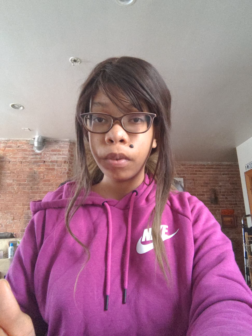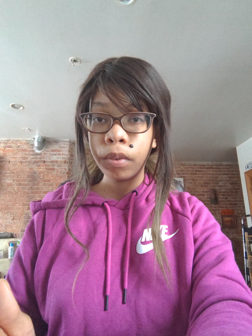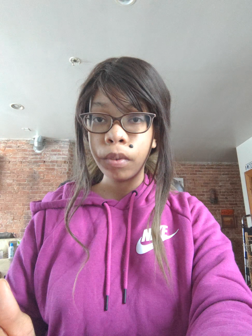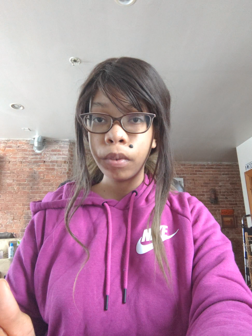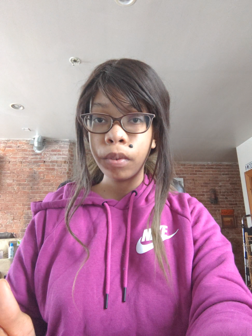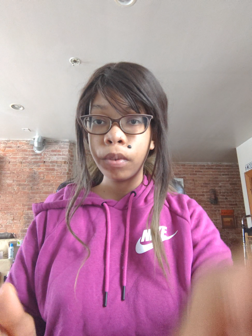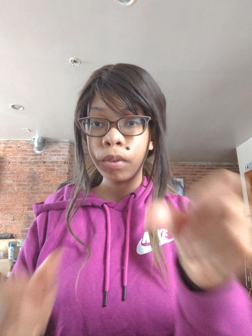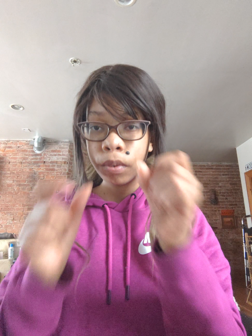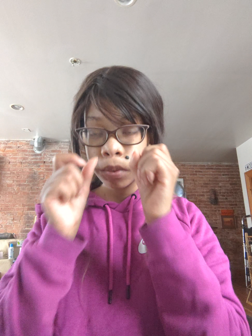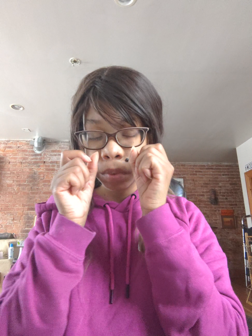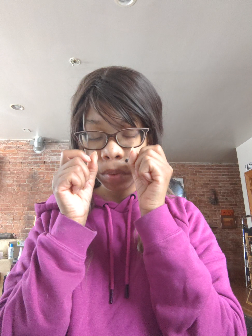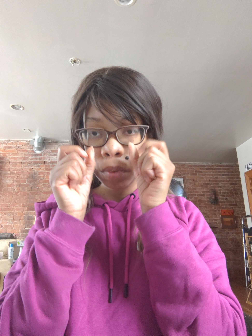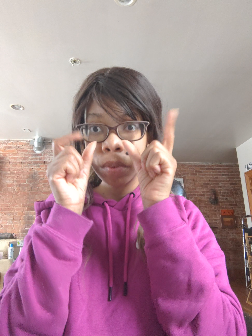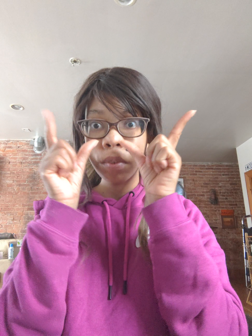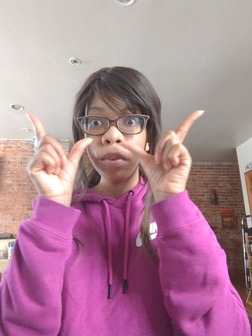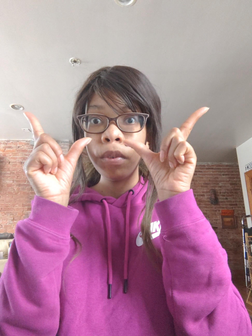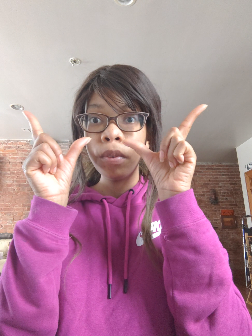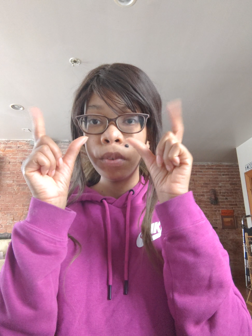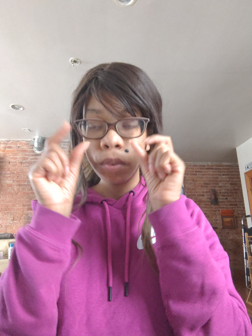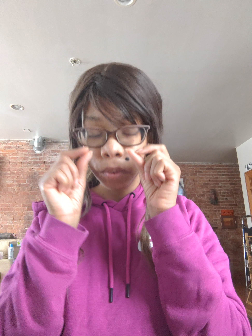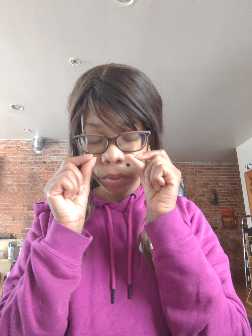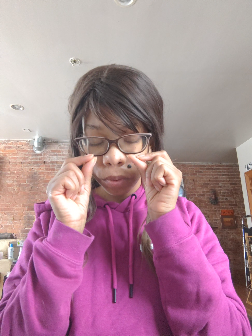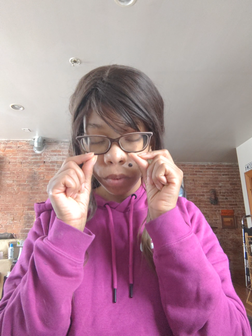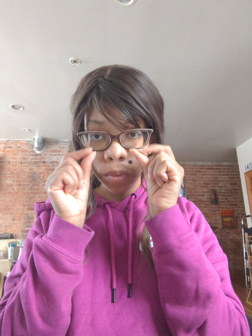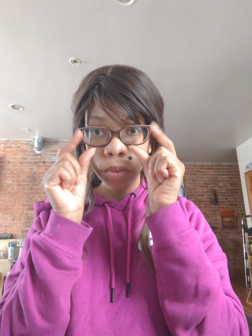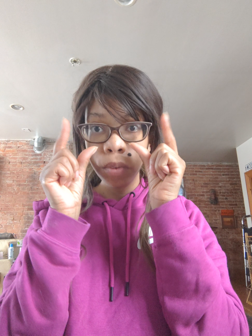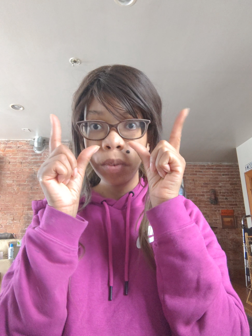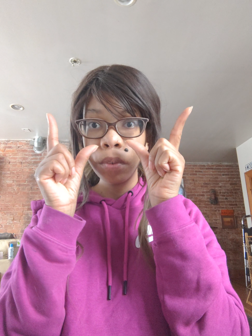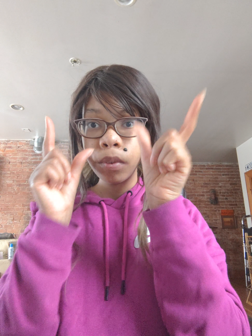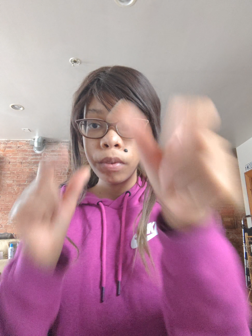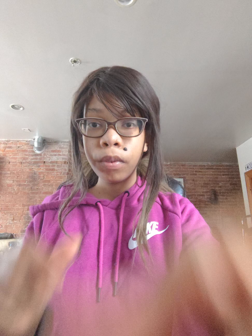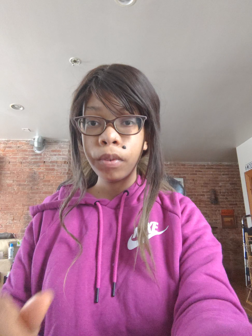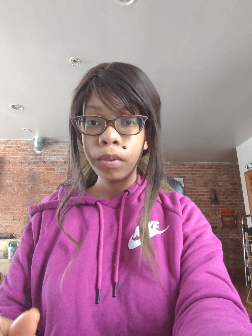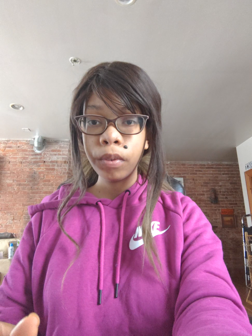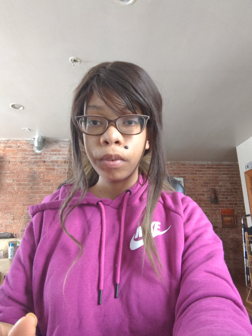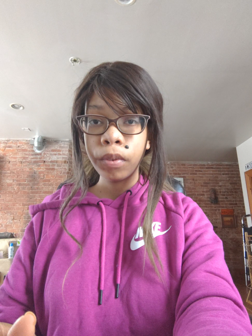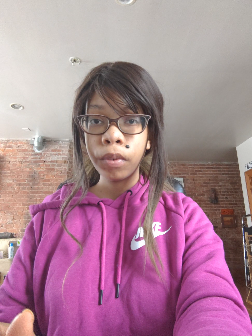wake